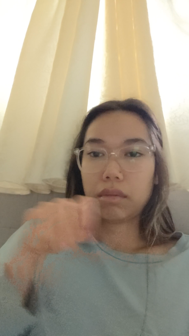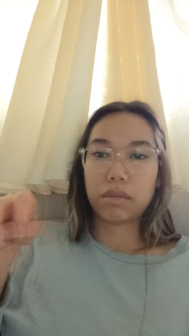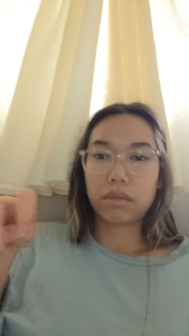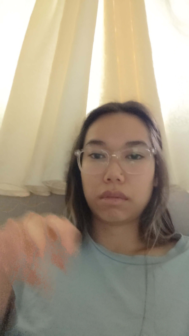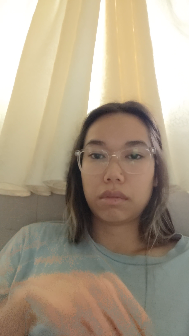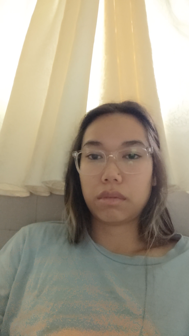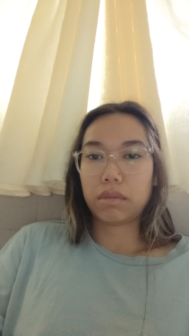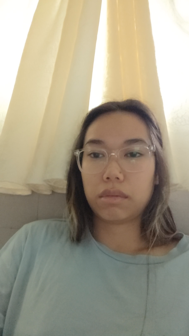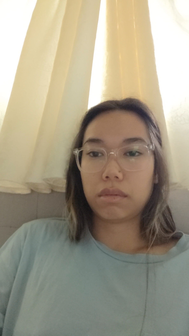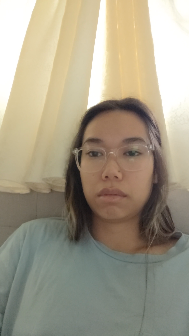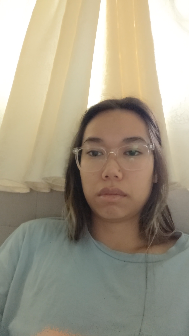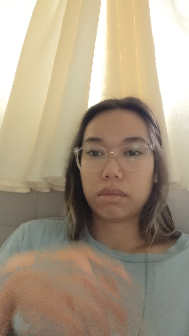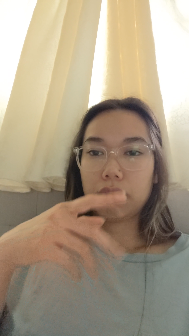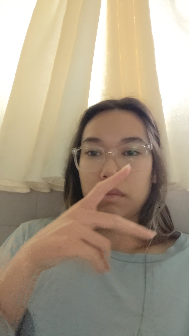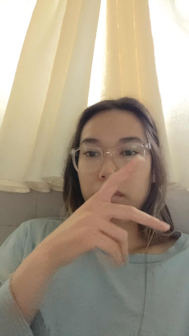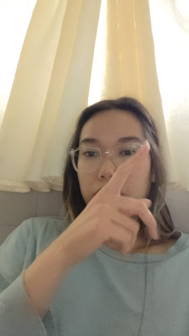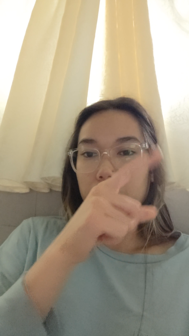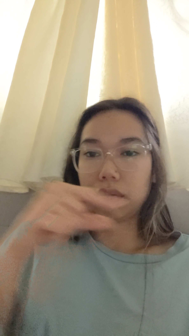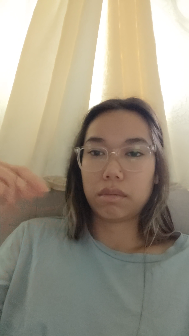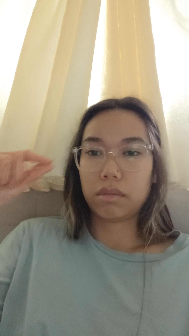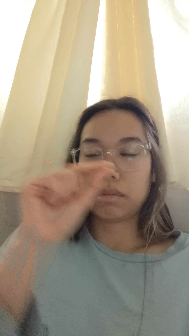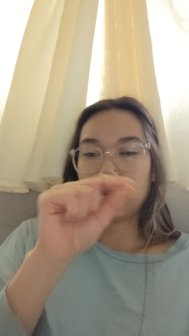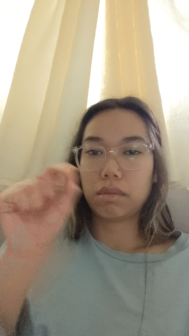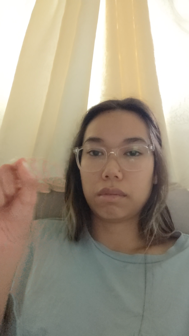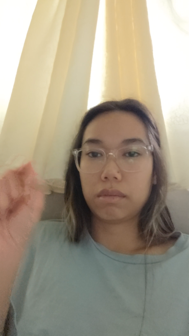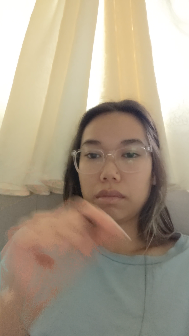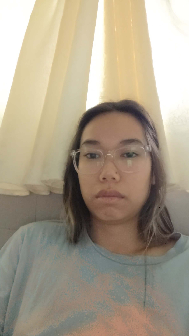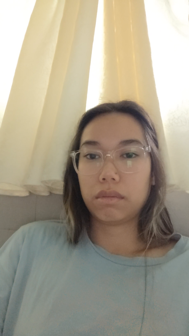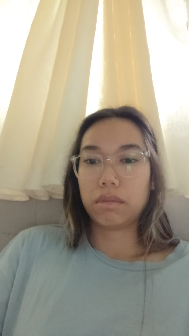peas